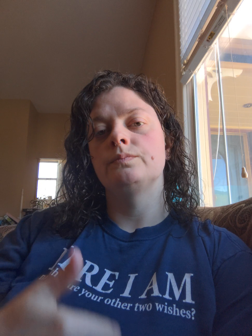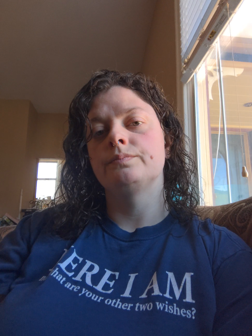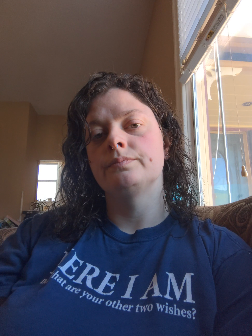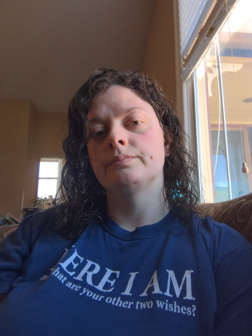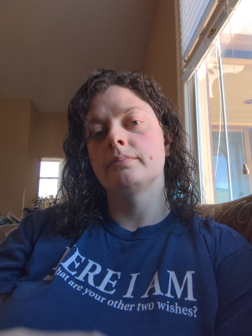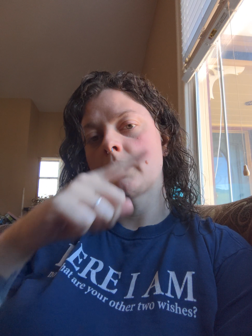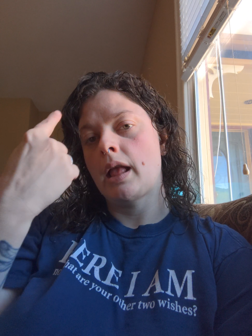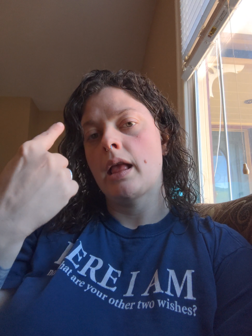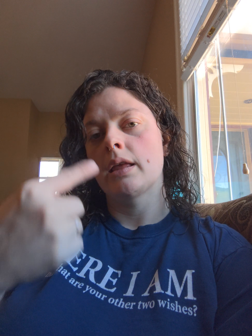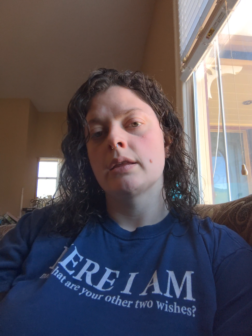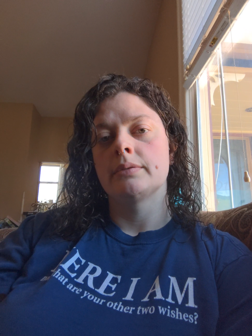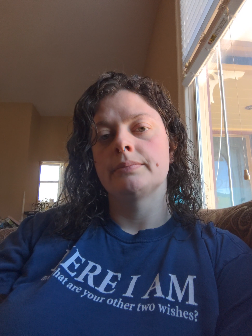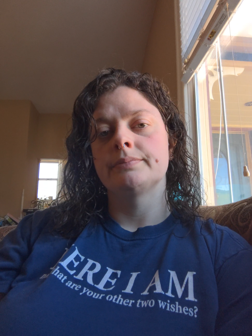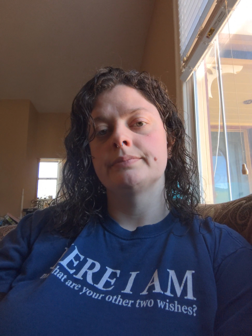black